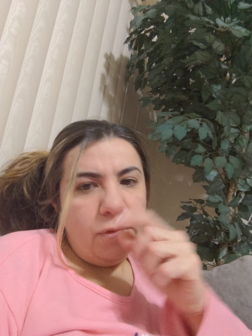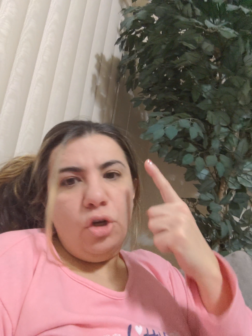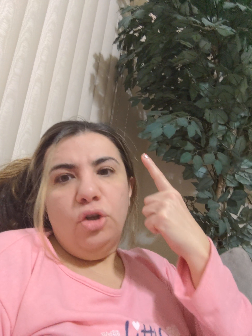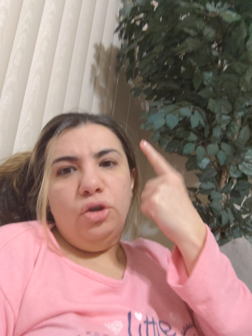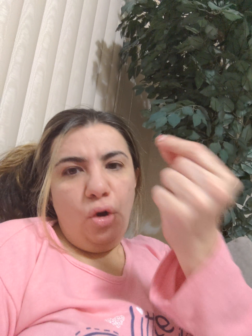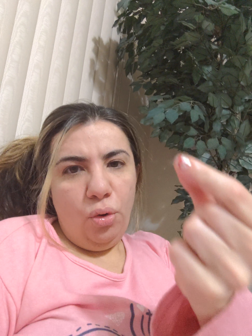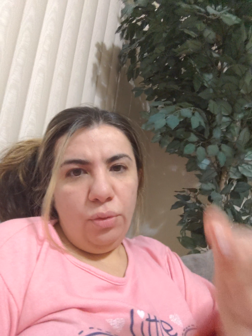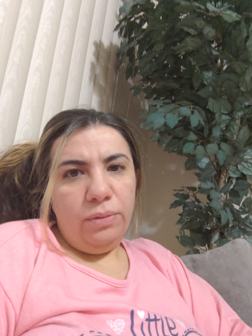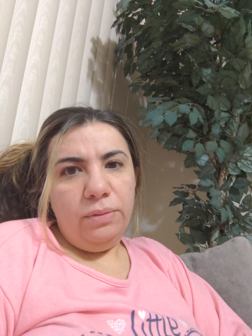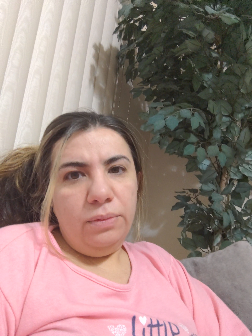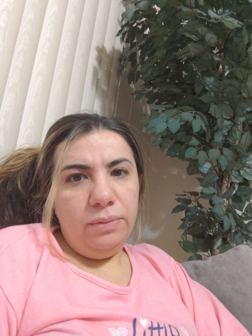go